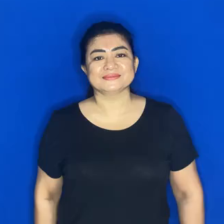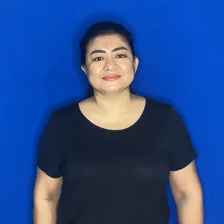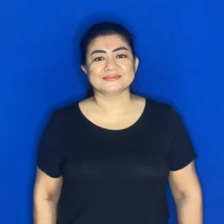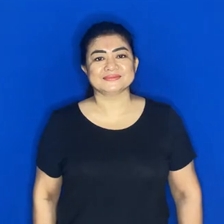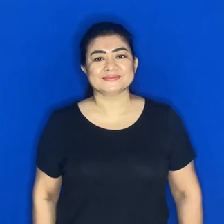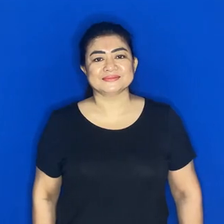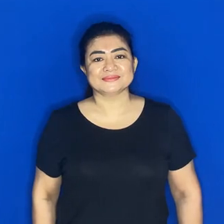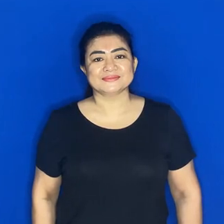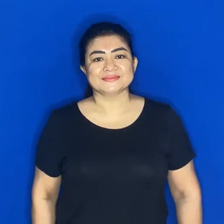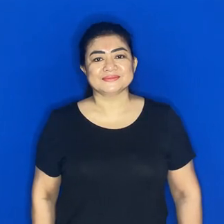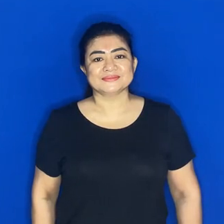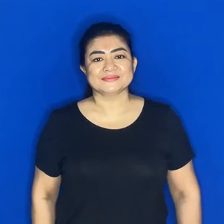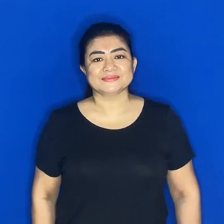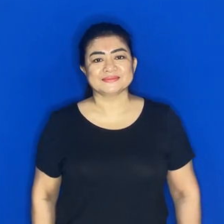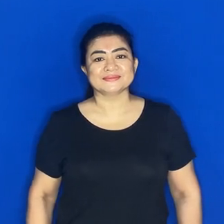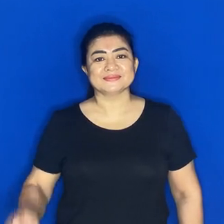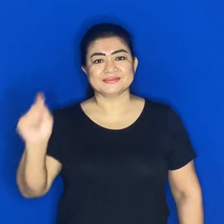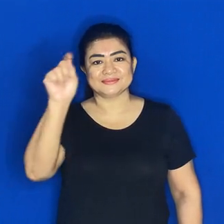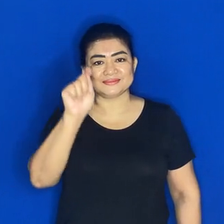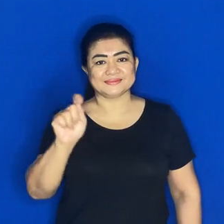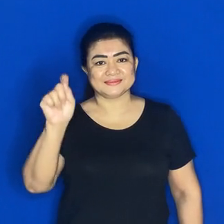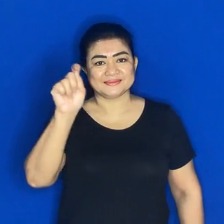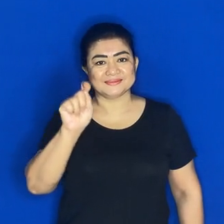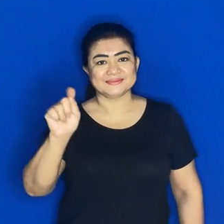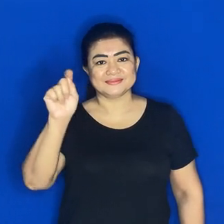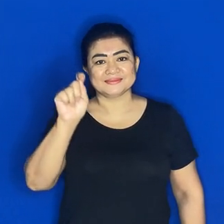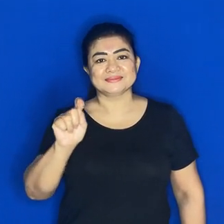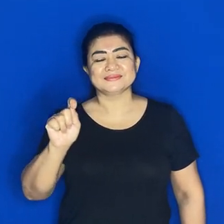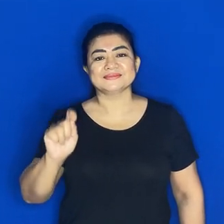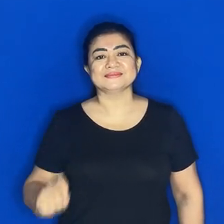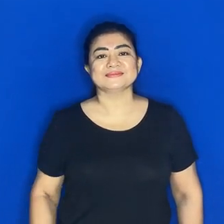tuesday